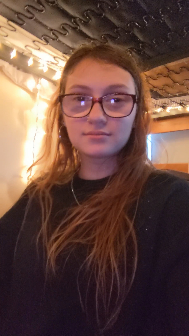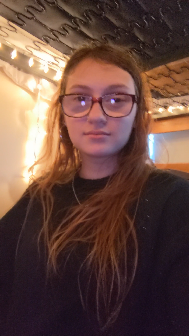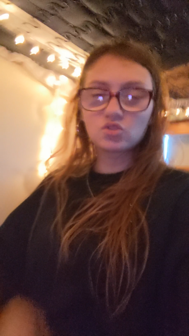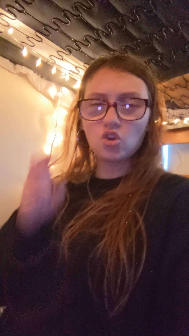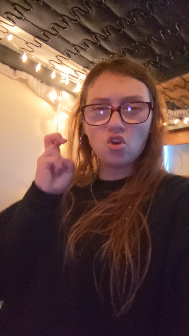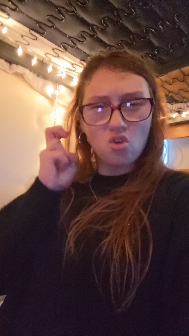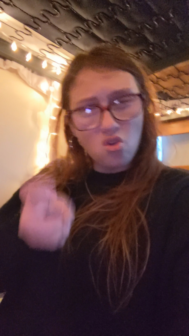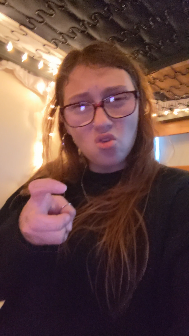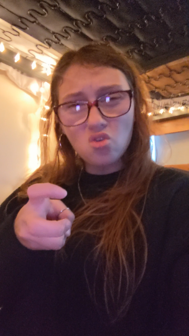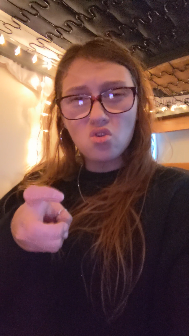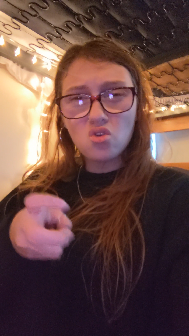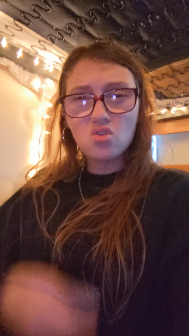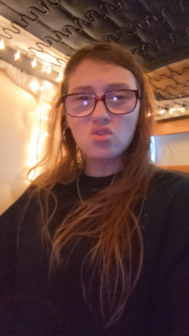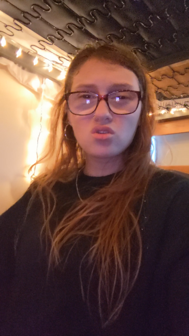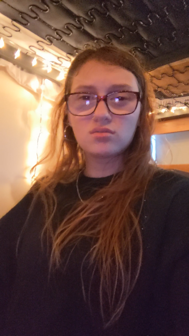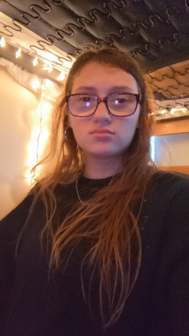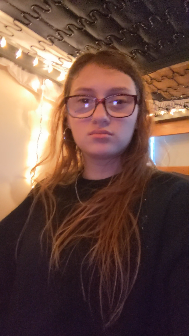hard